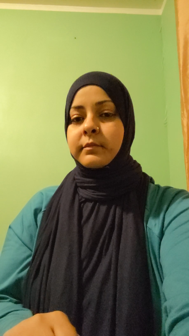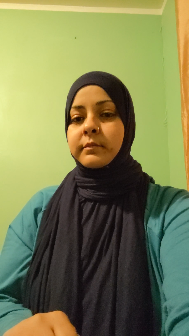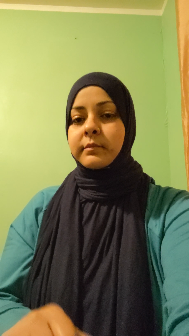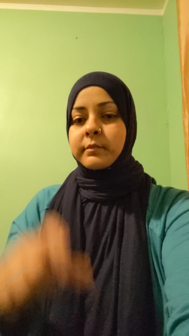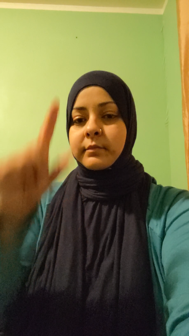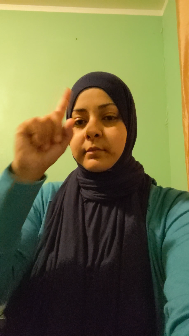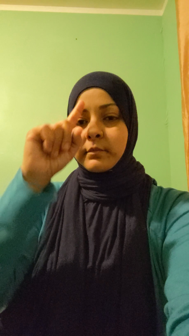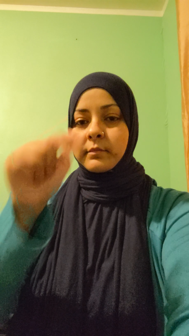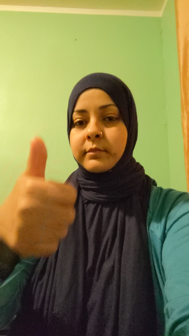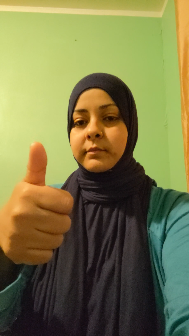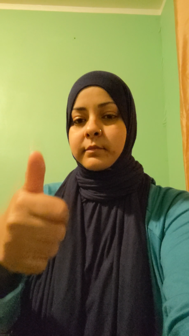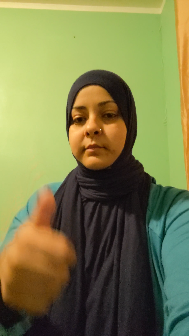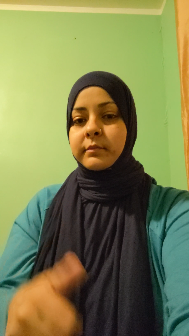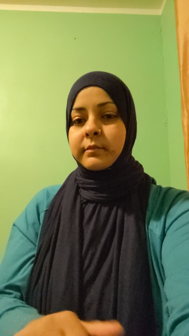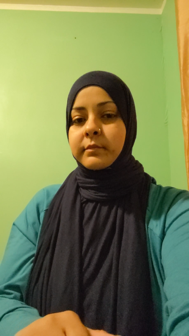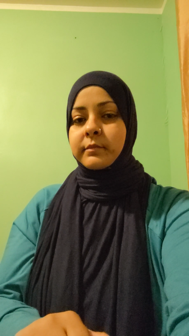dime